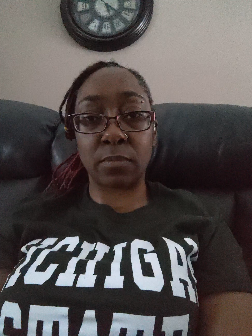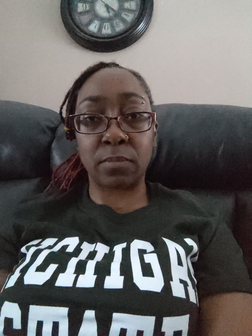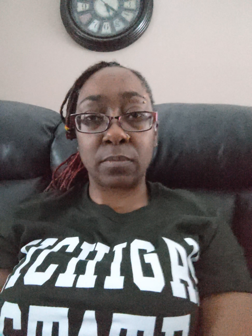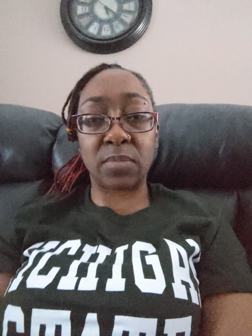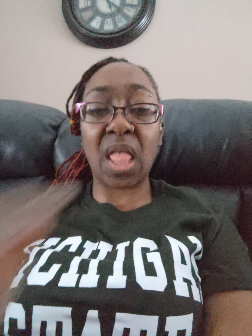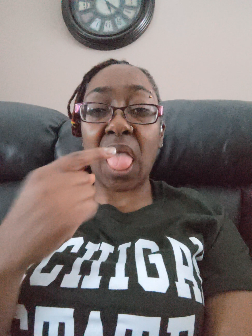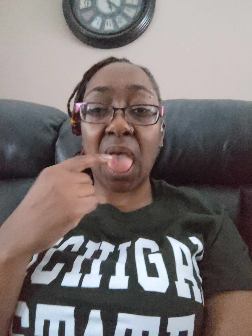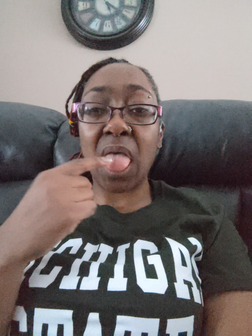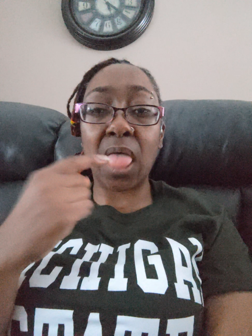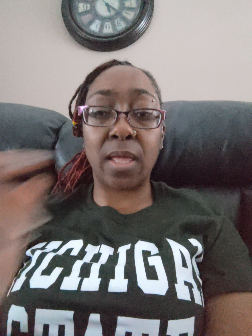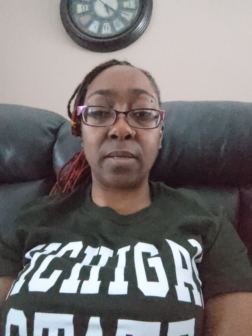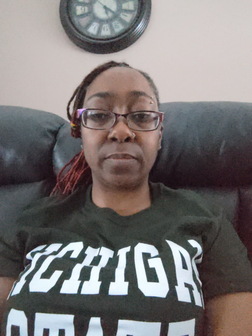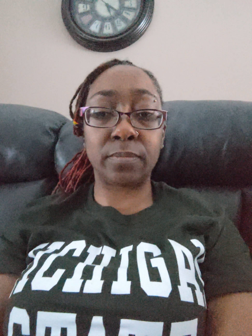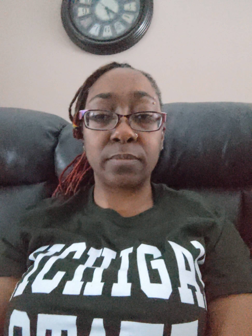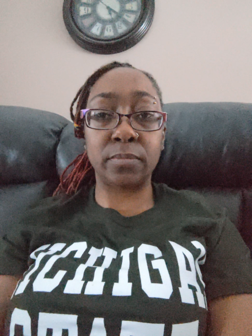tongue